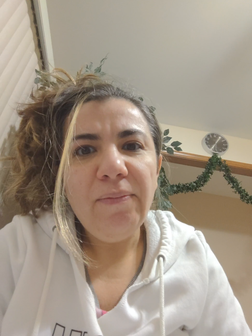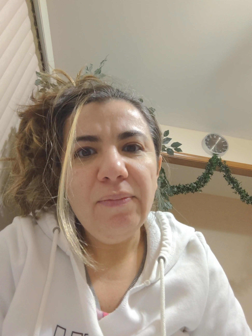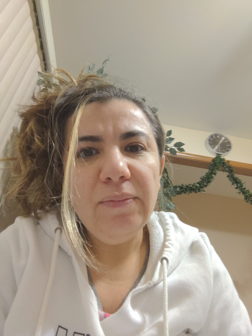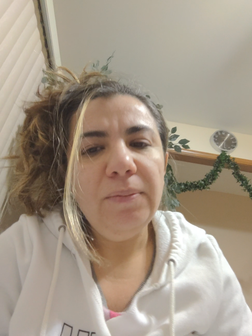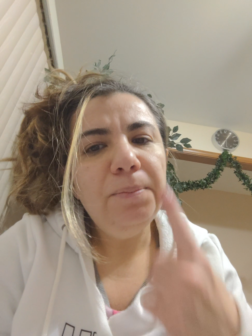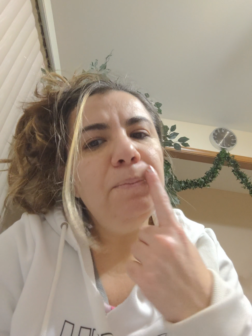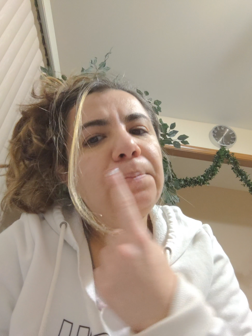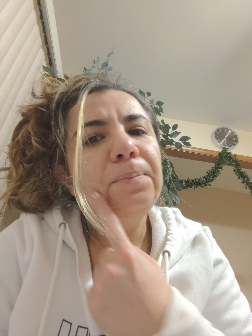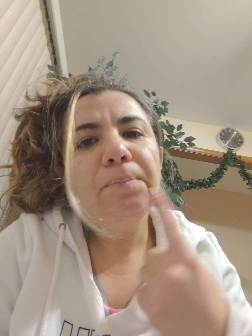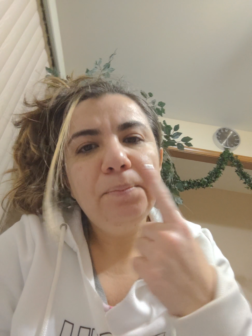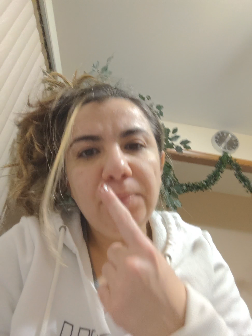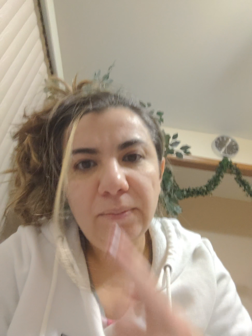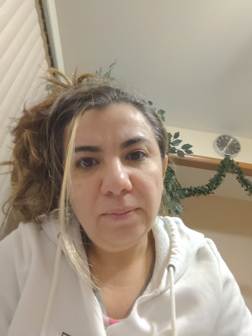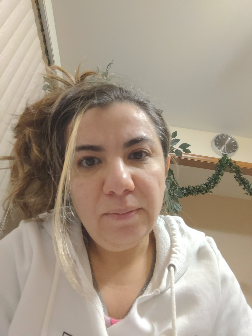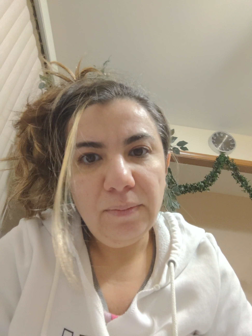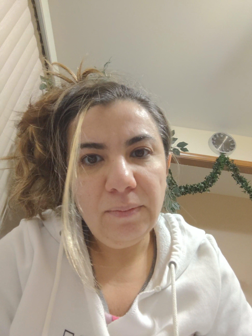lips